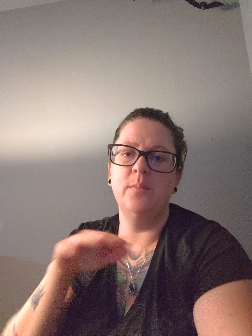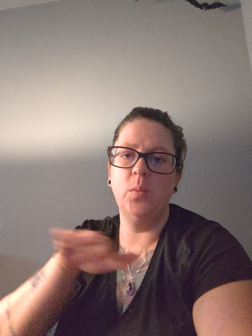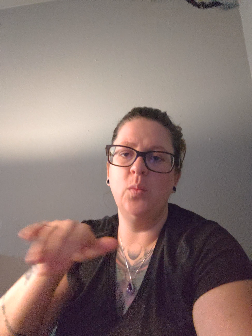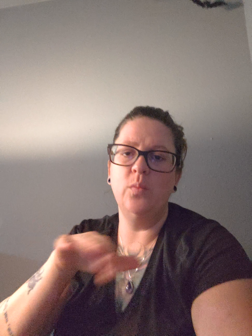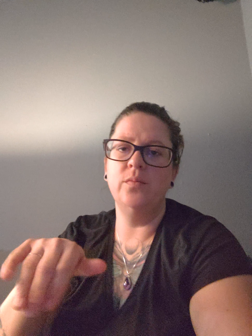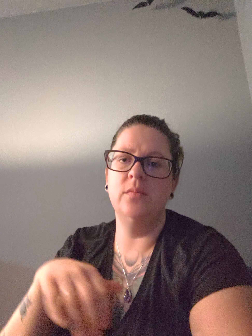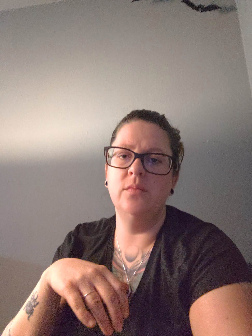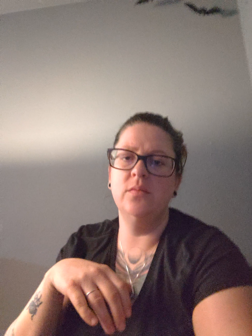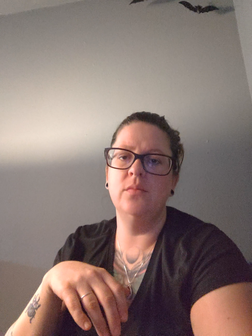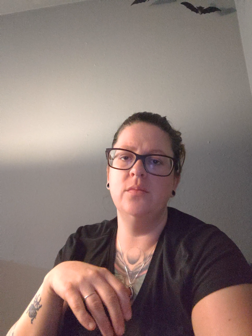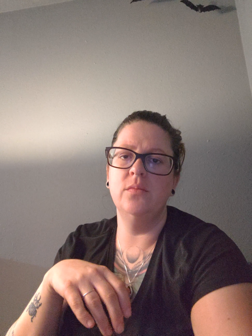pool